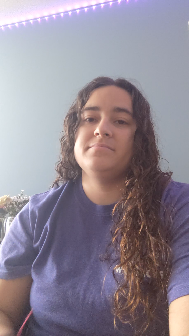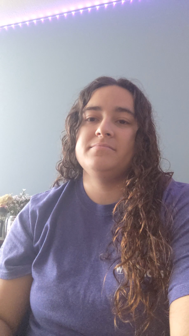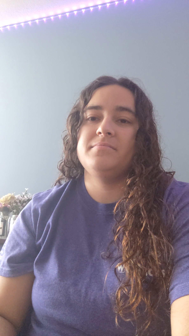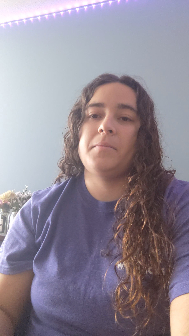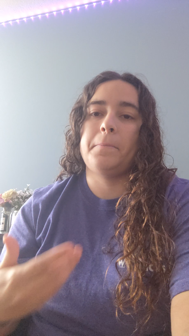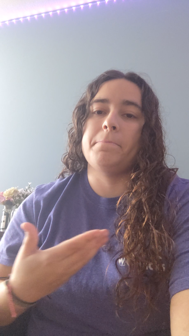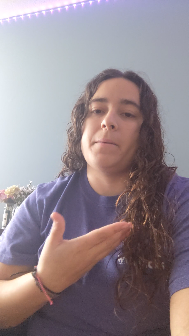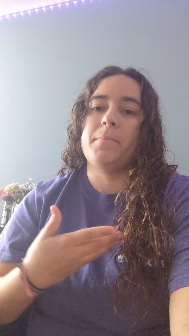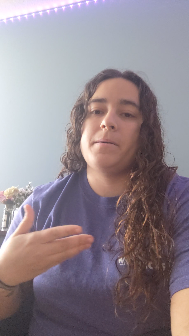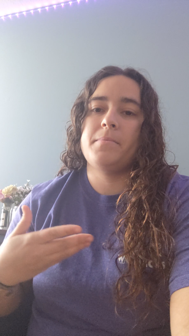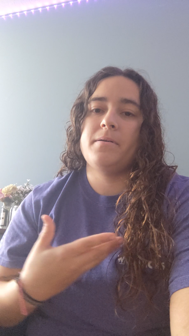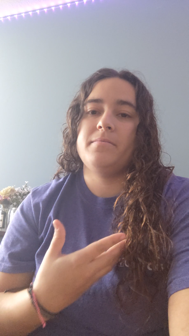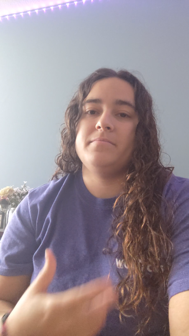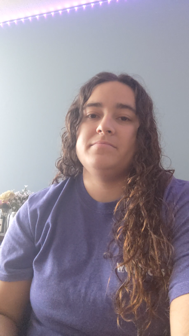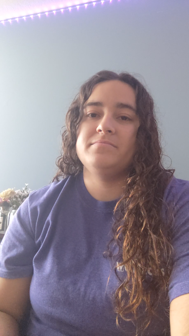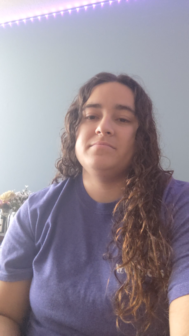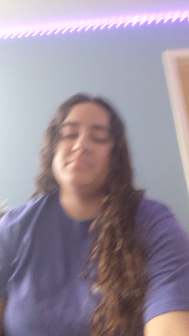baby